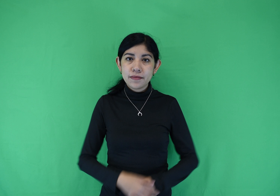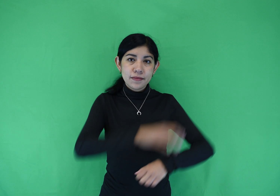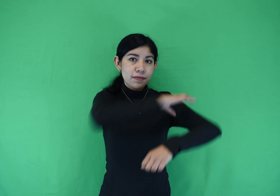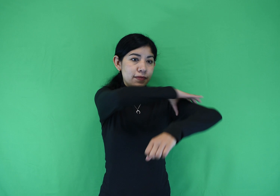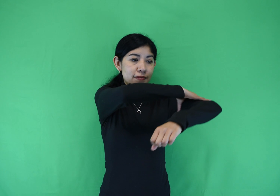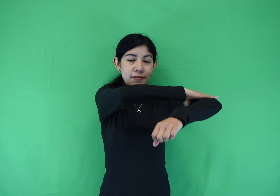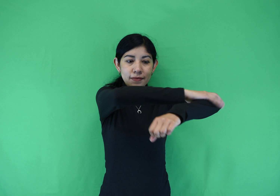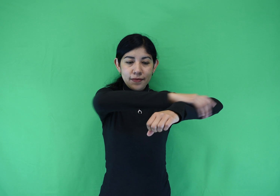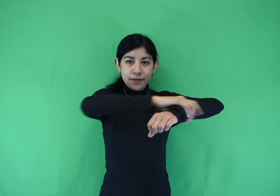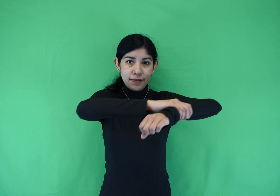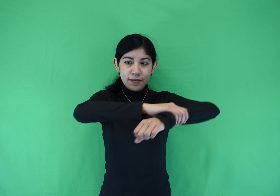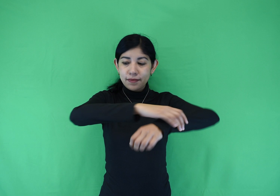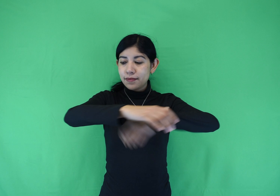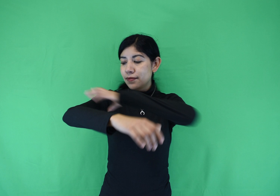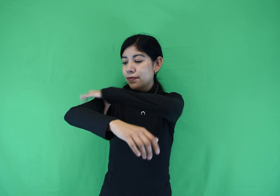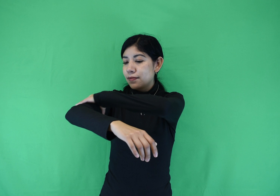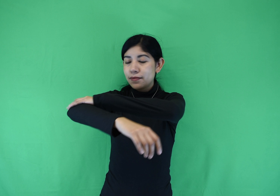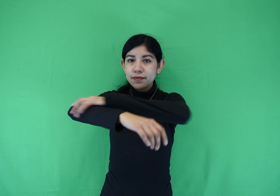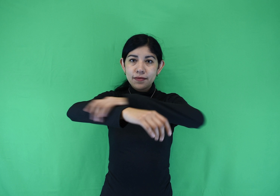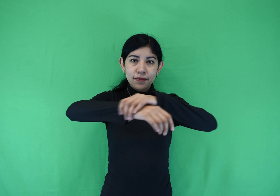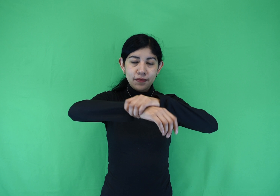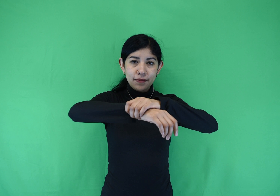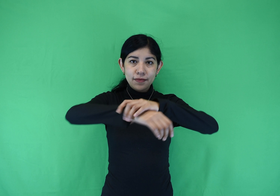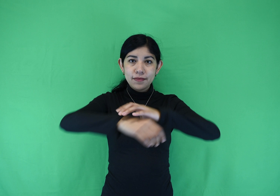brazos